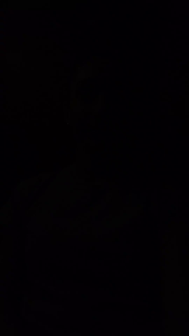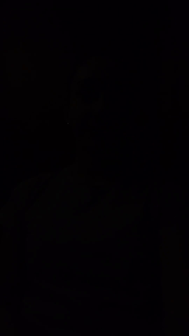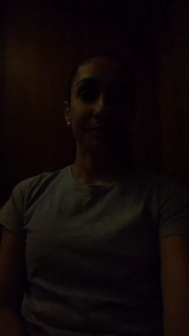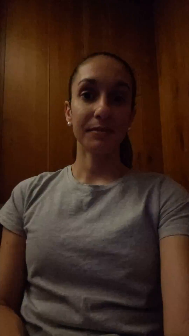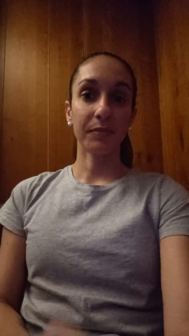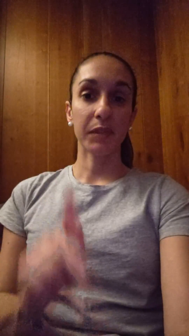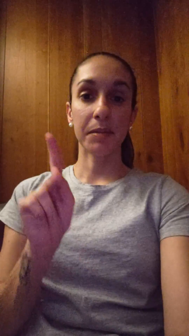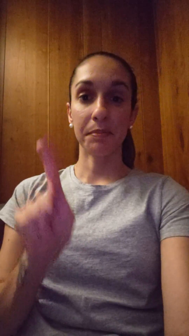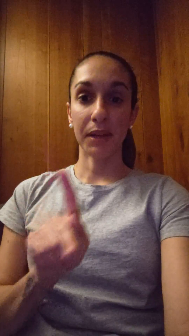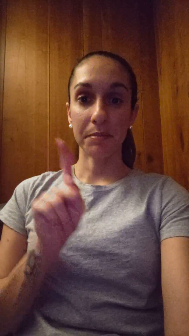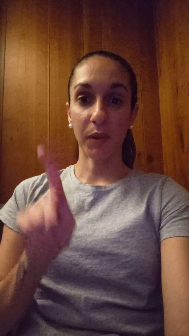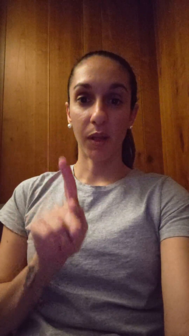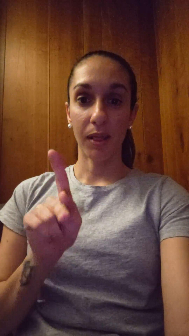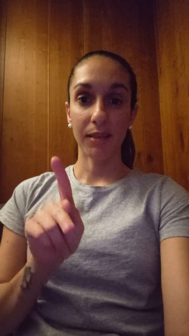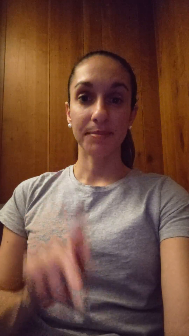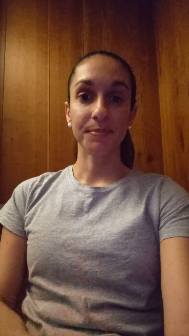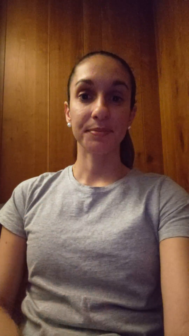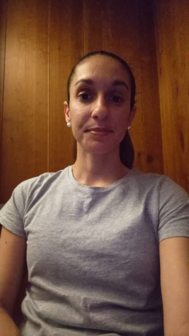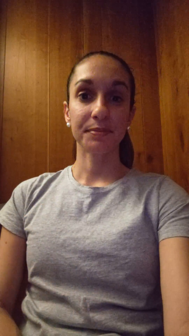people